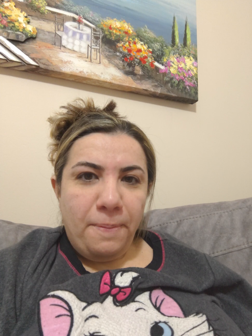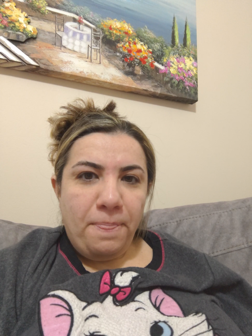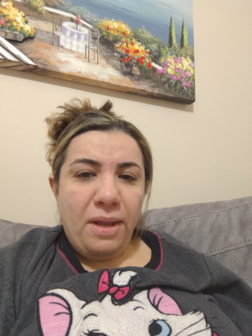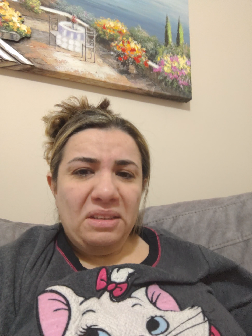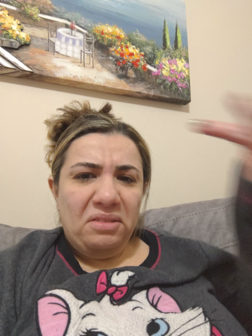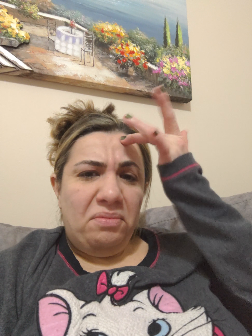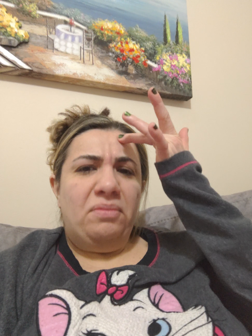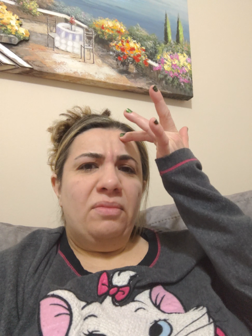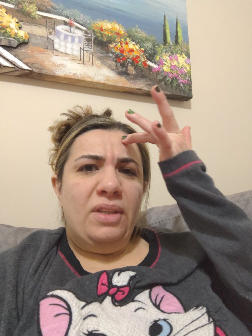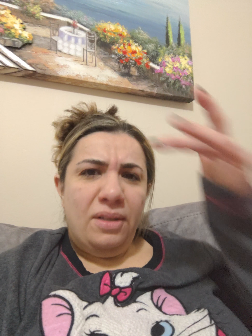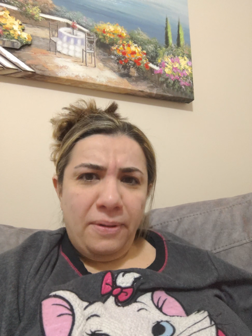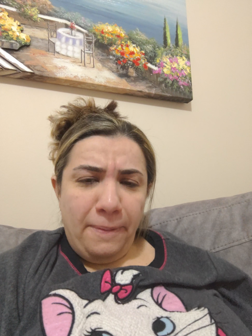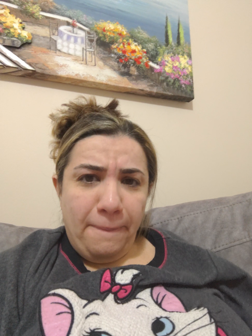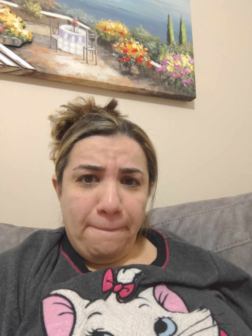sick